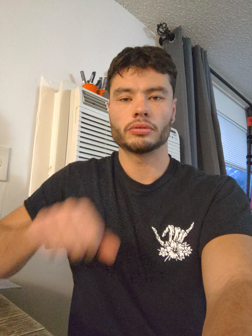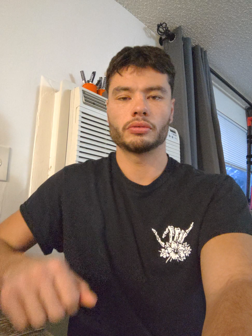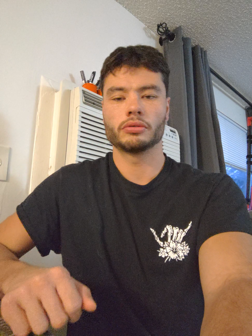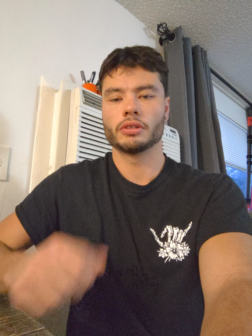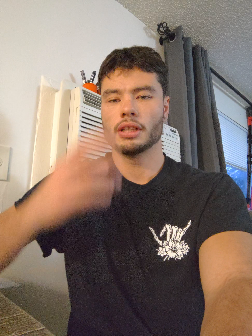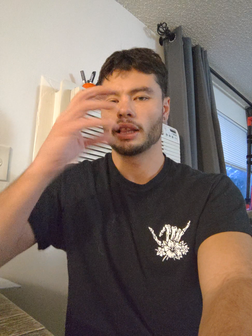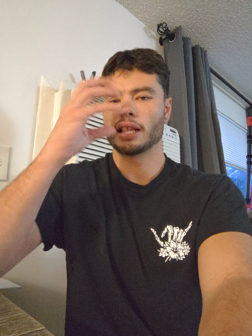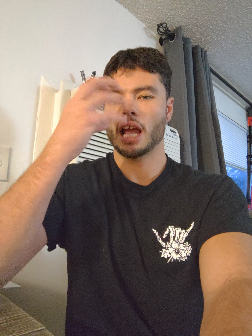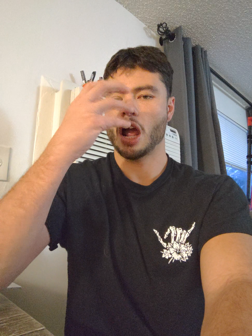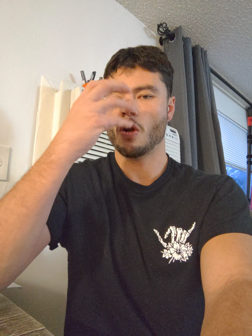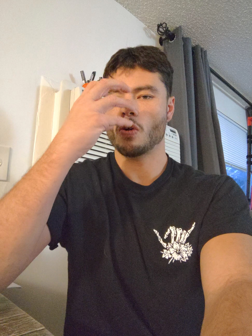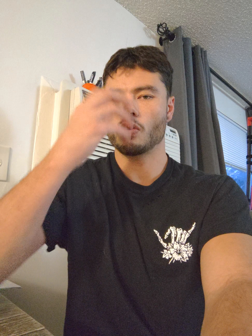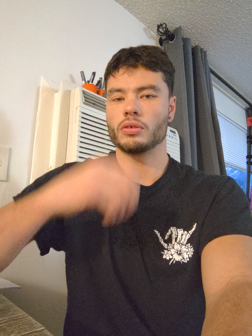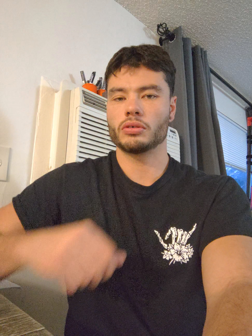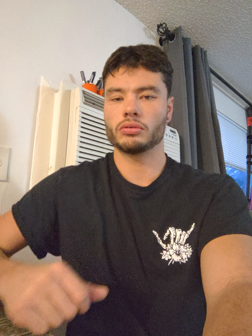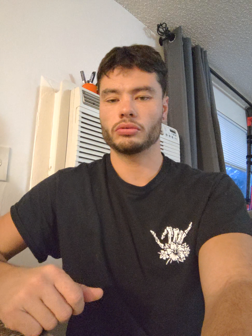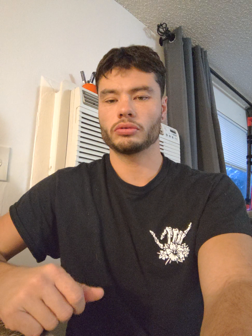clown